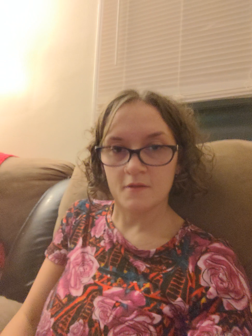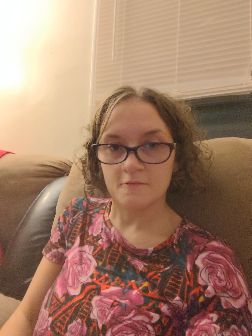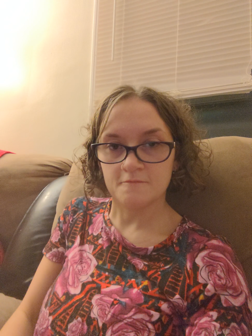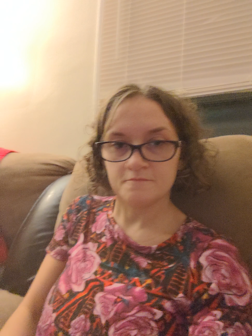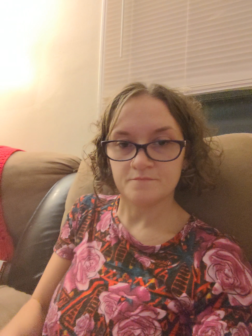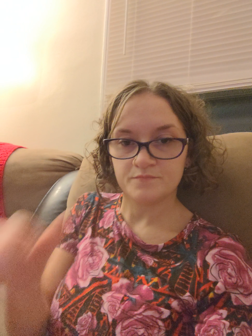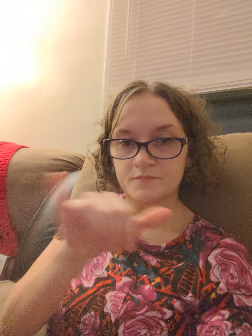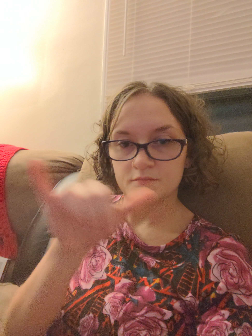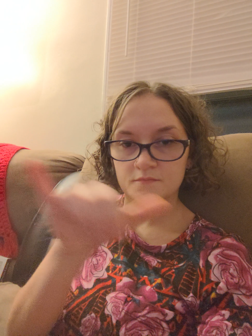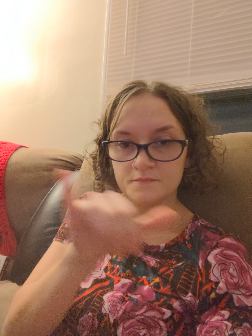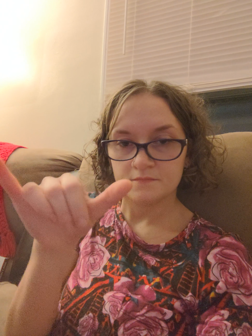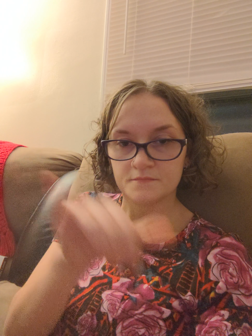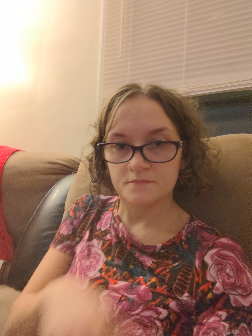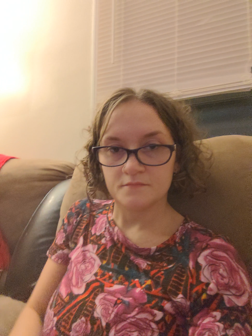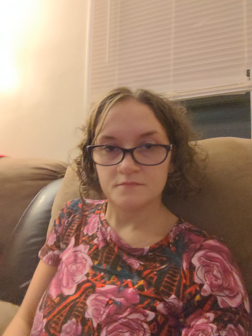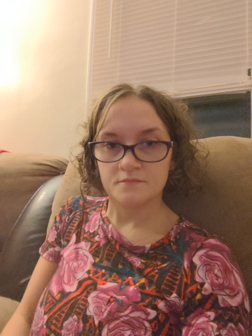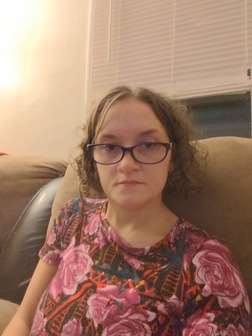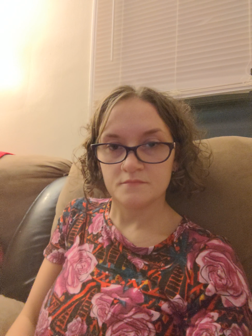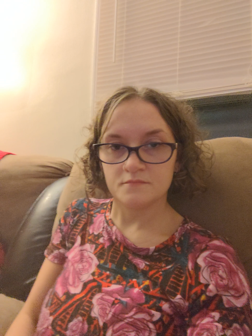same